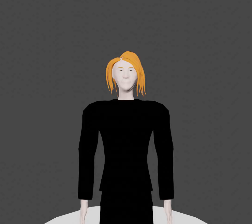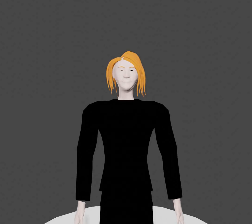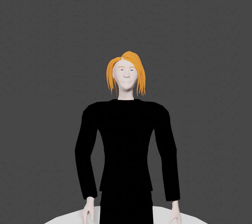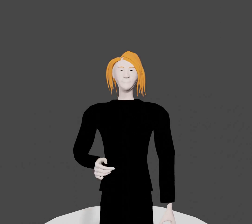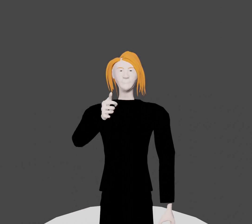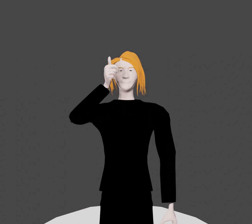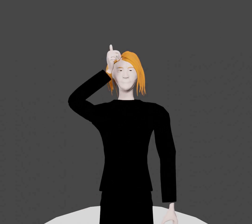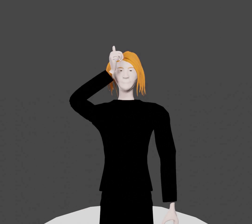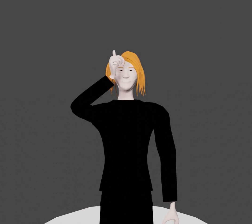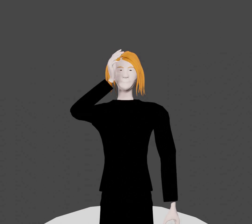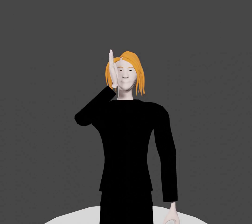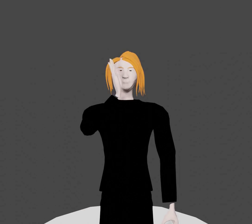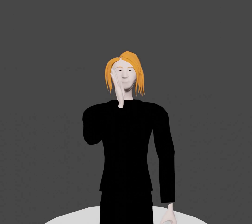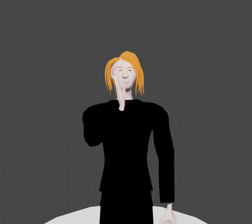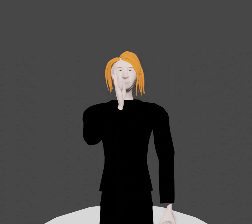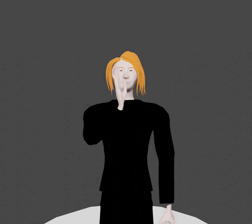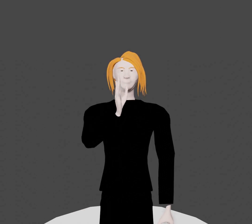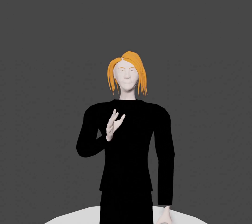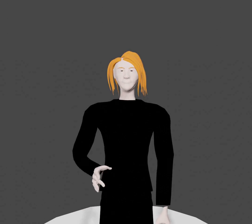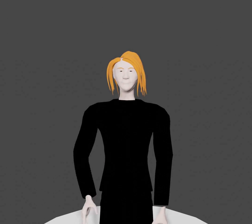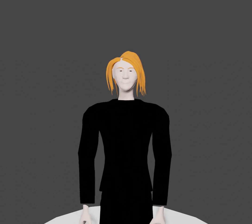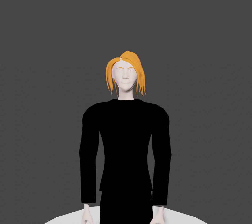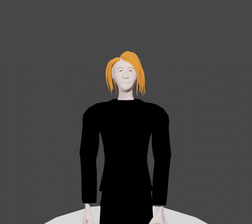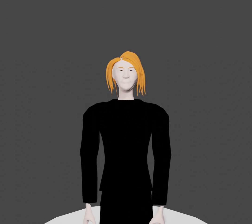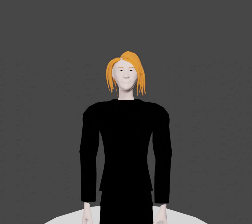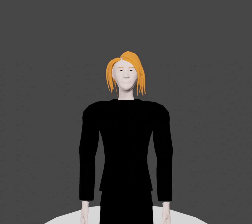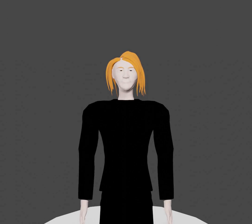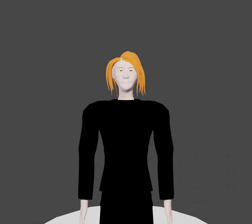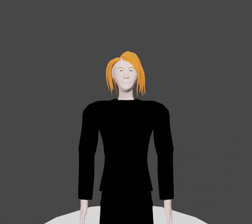Assembly of God